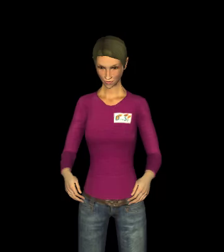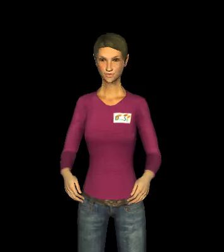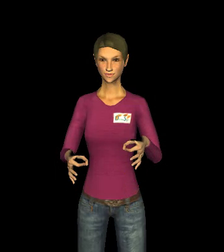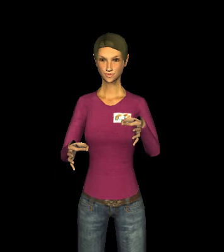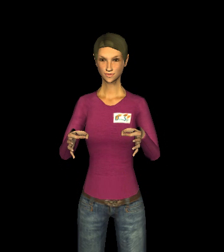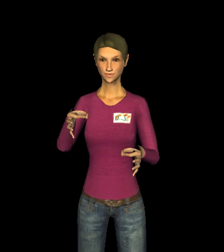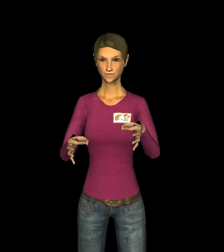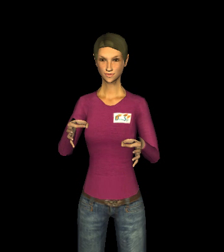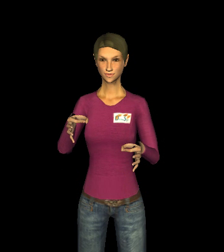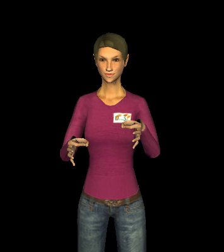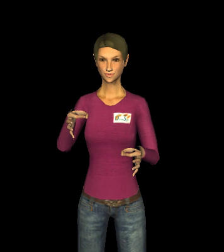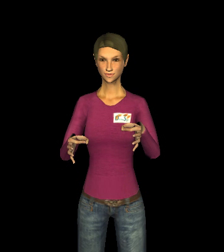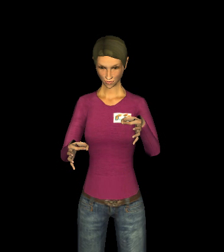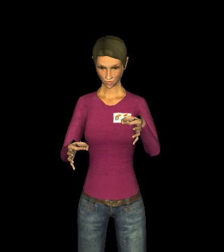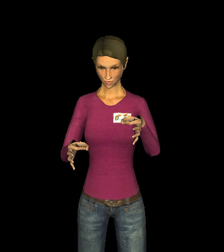محكمة